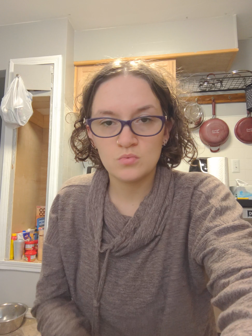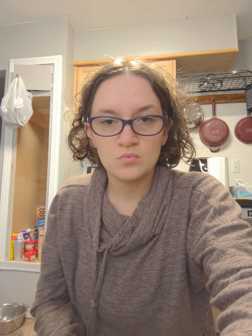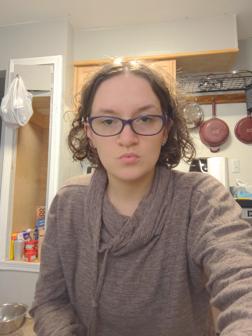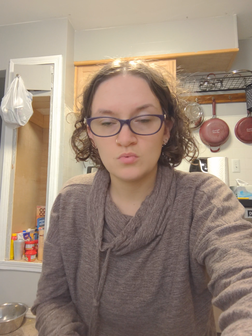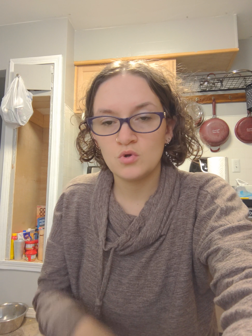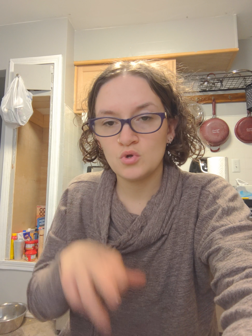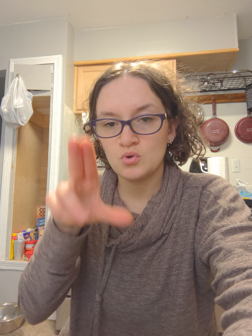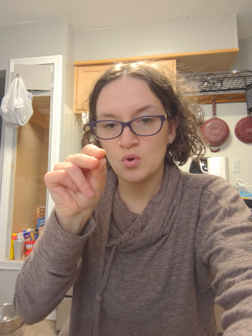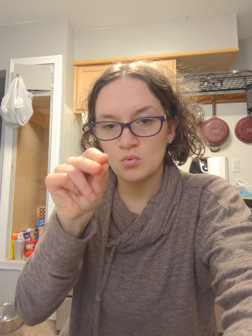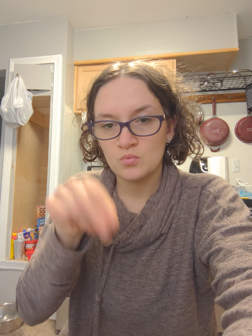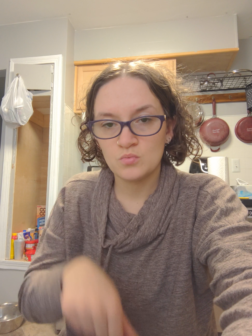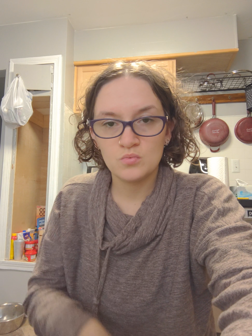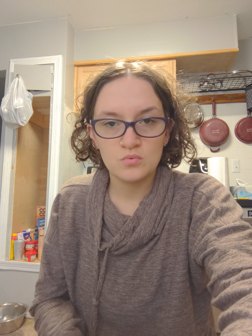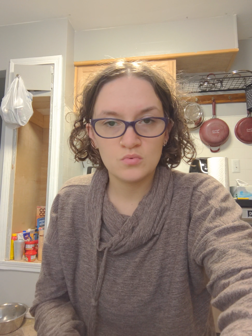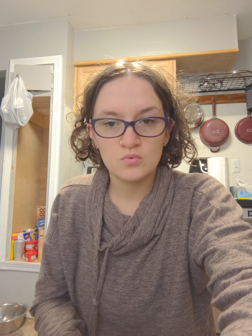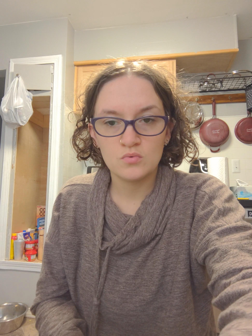no